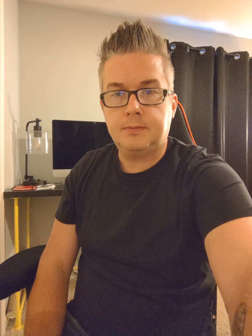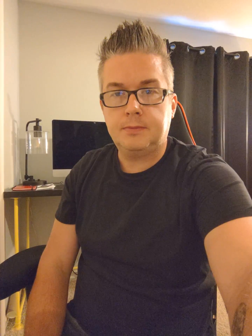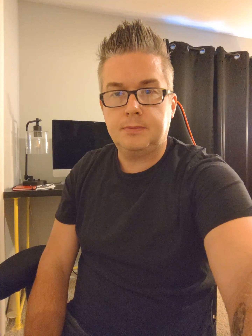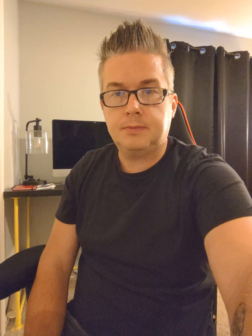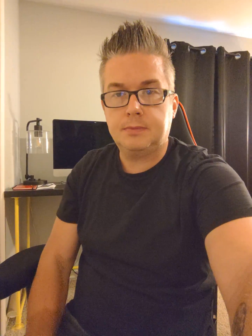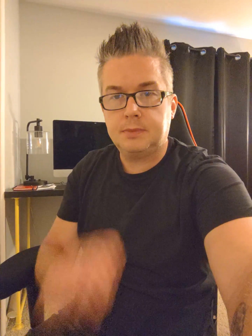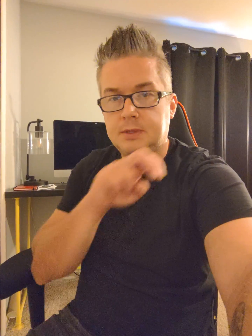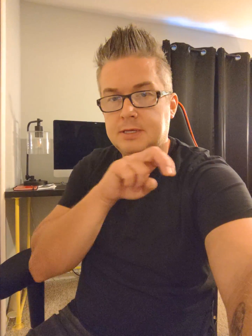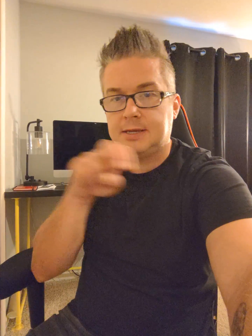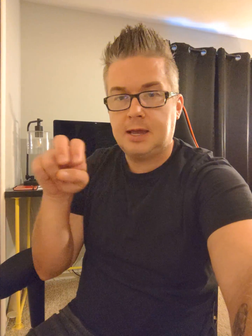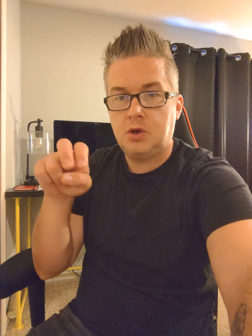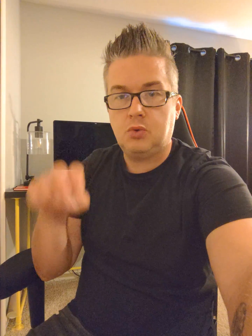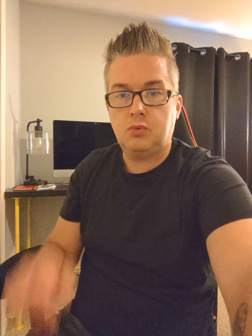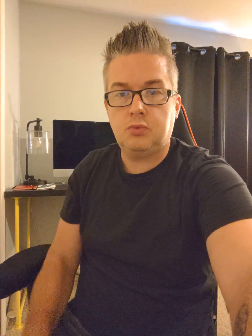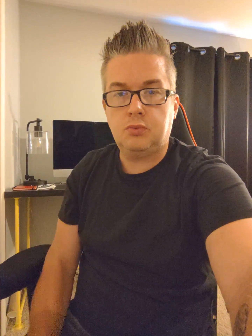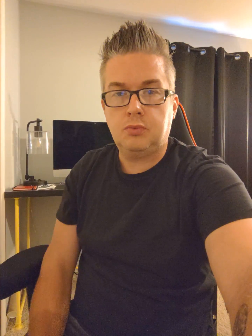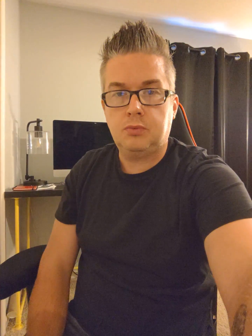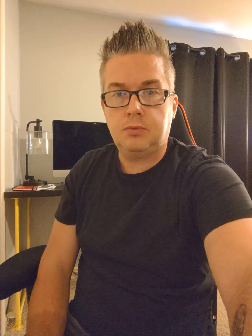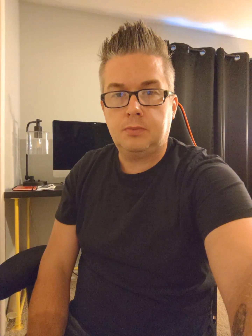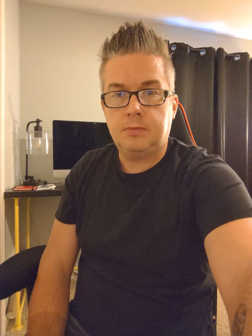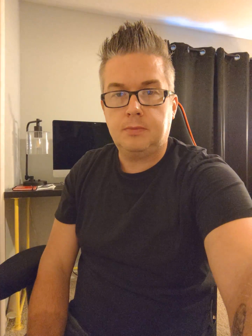couch